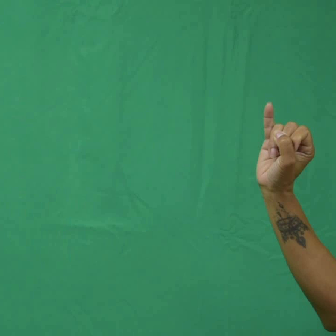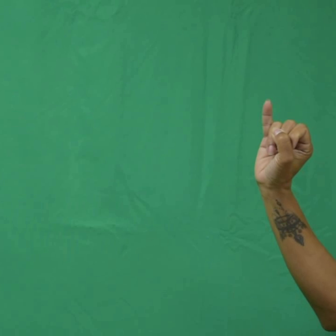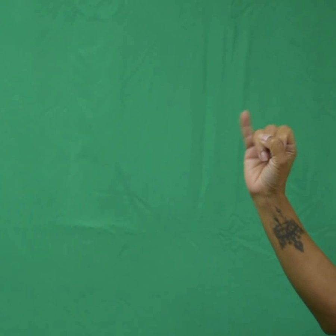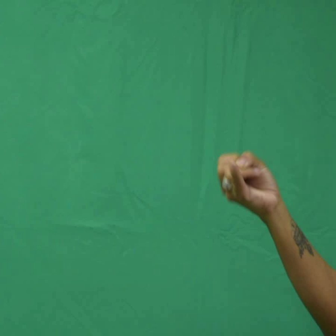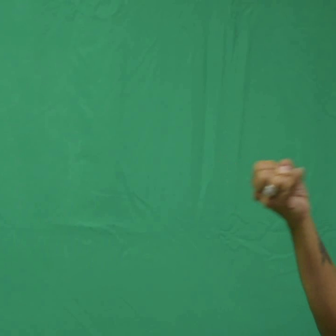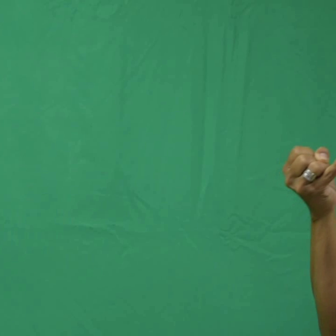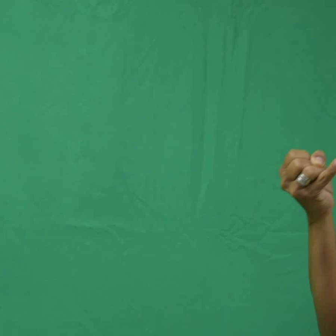J